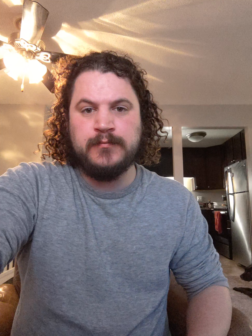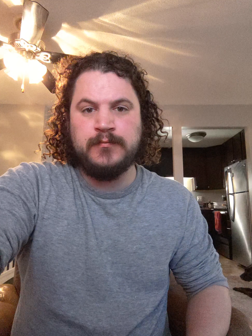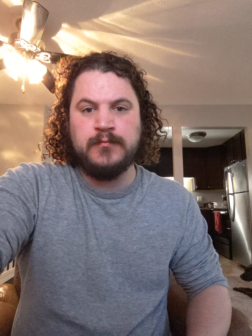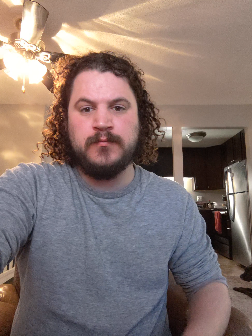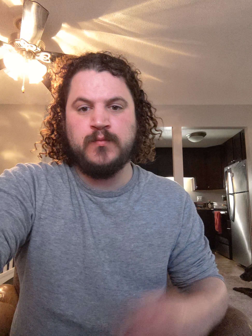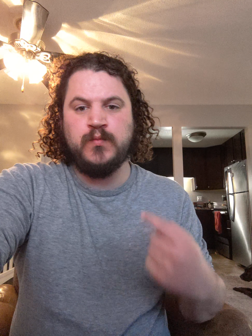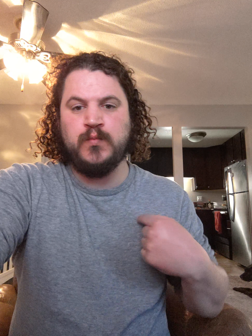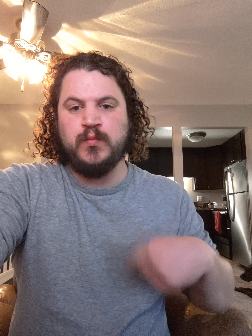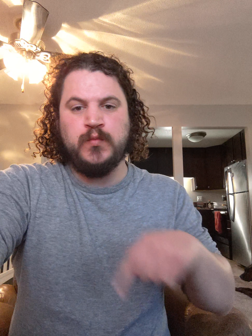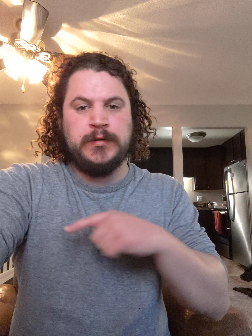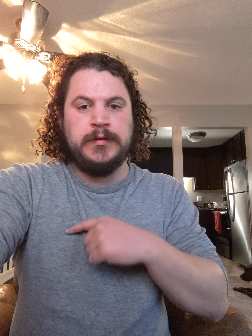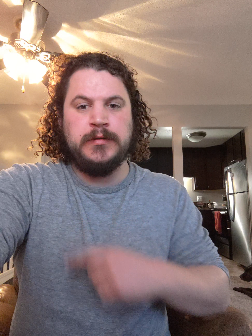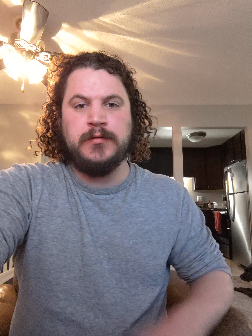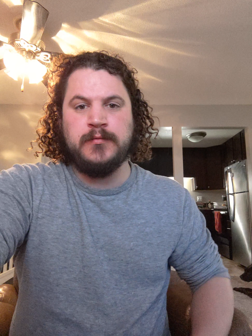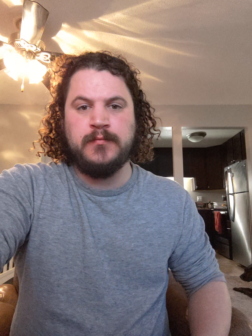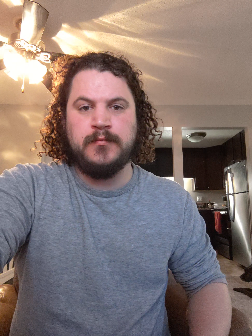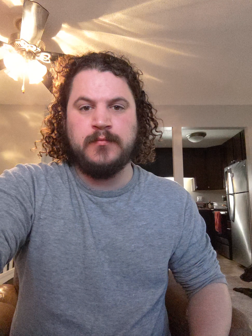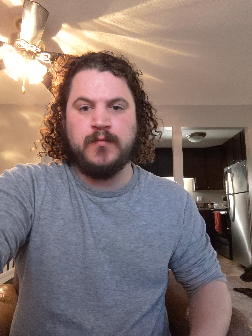we